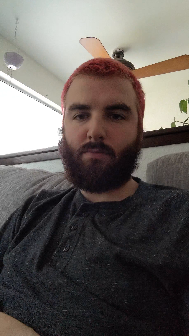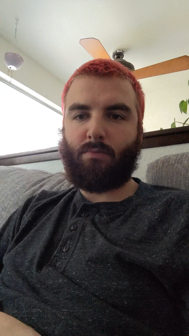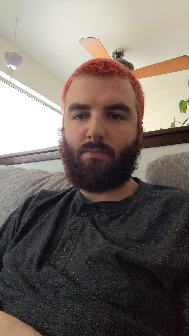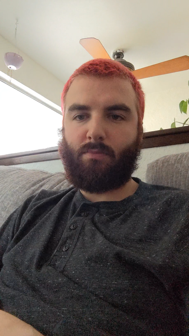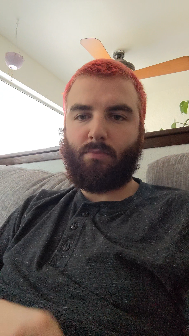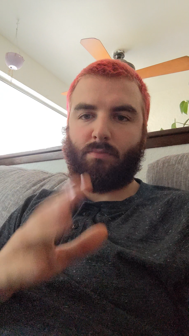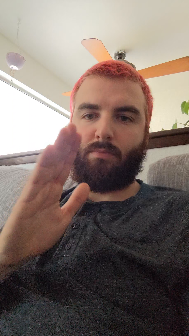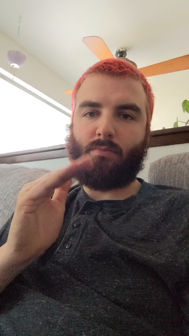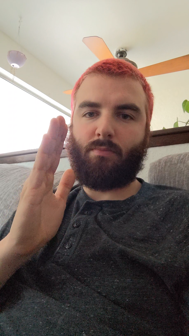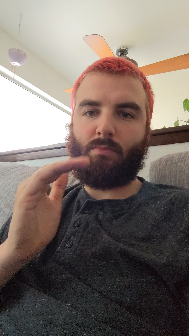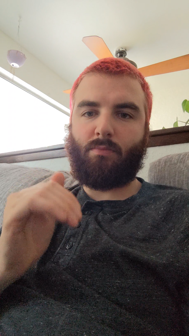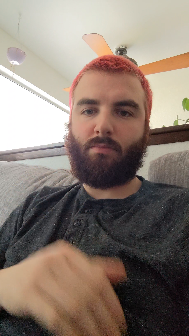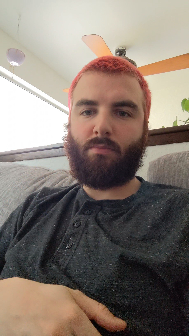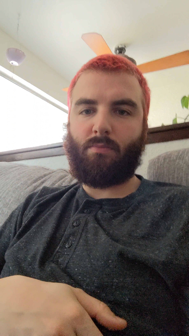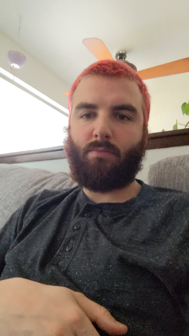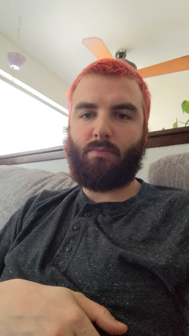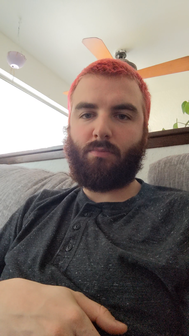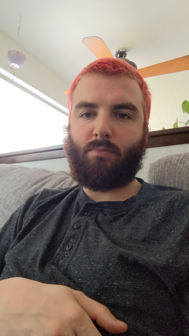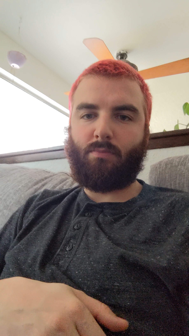downtown